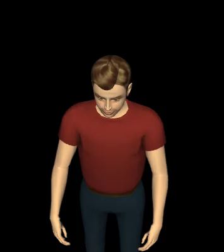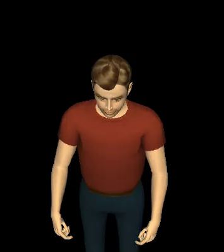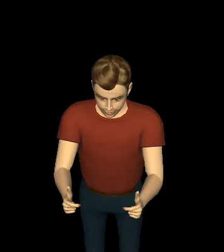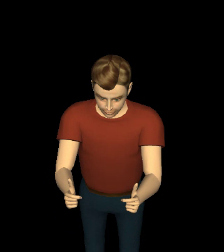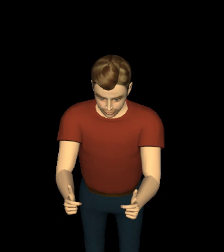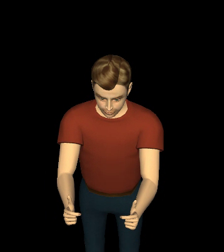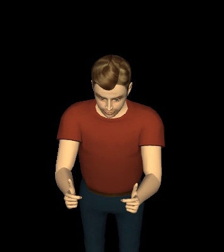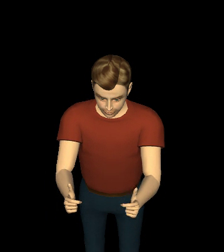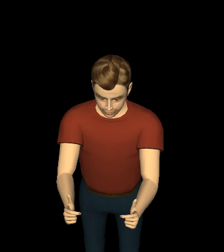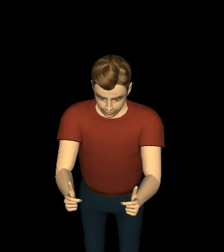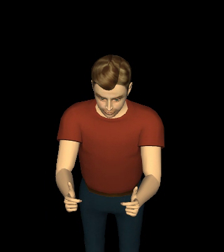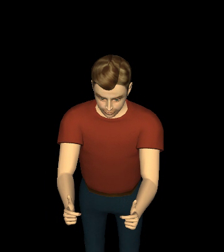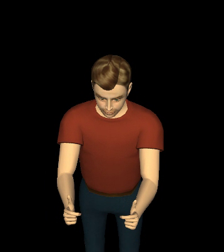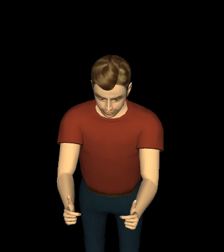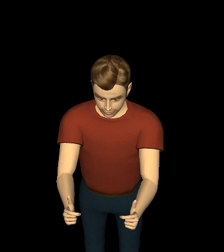محظوظ